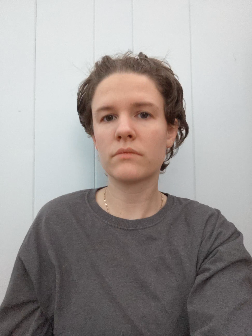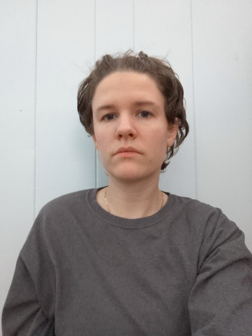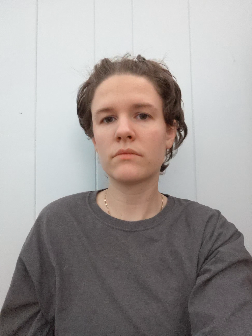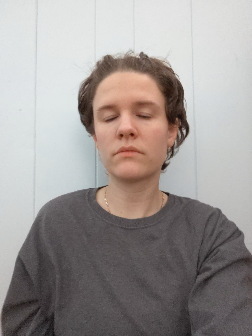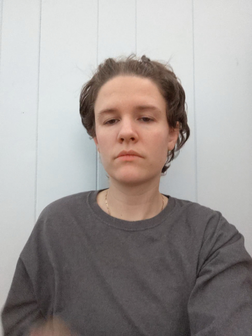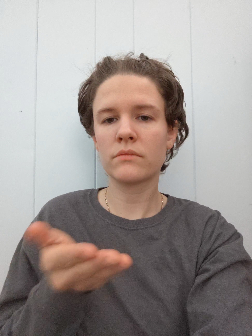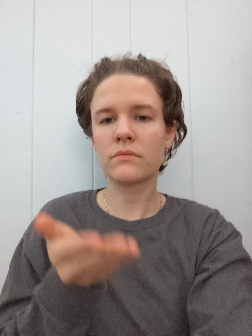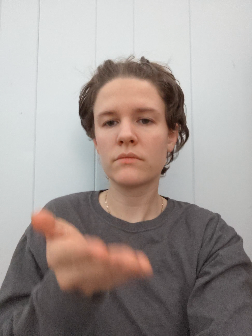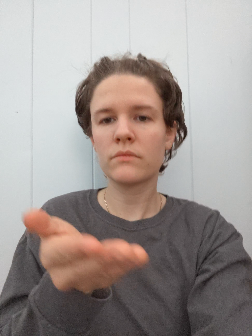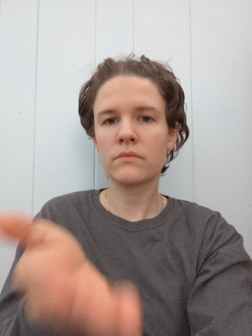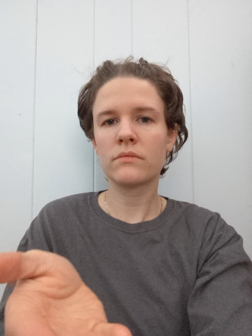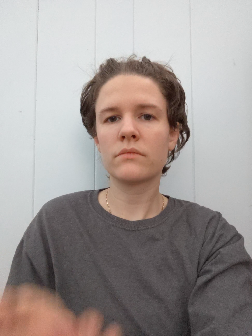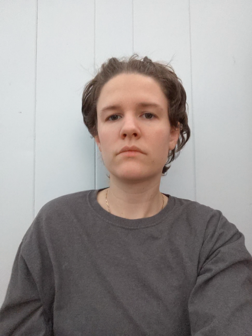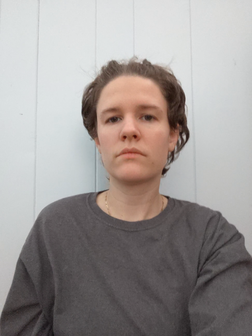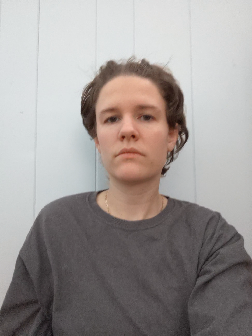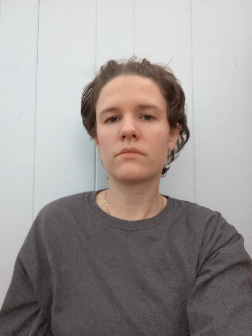boat